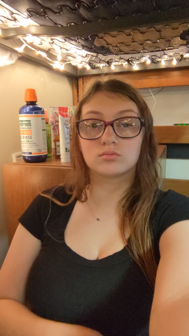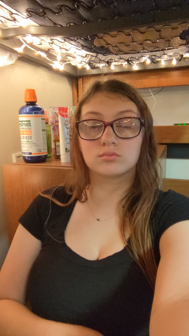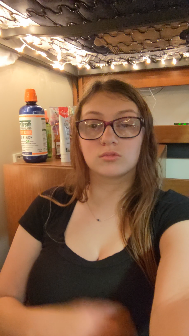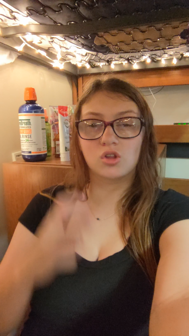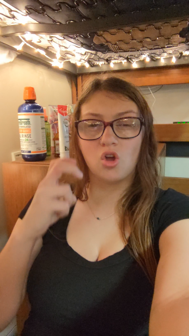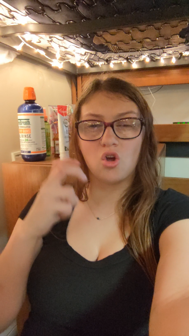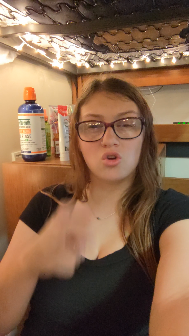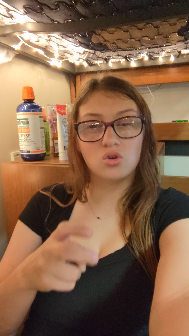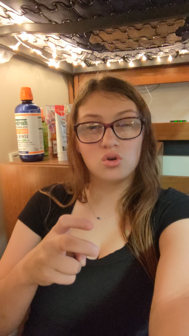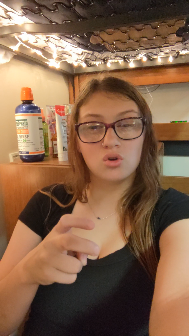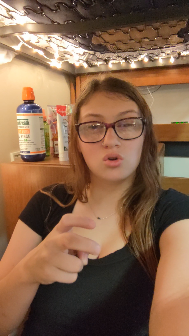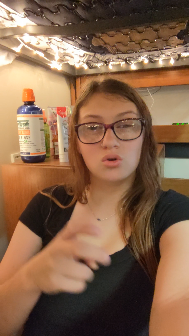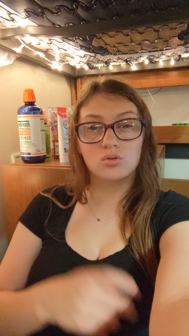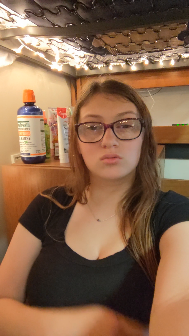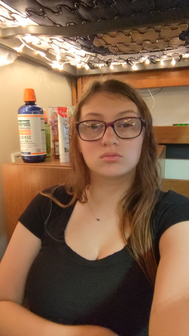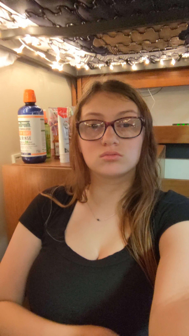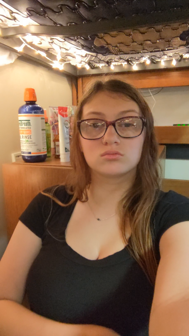hard